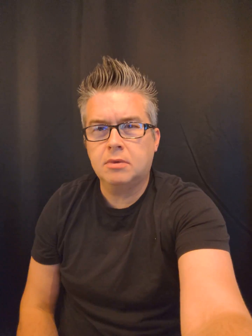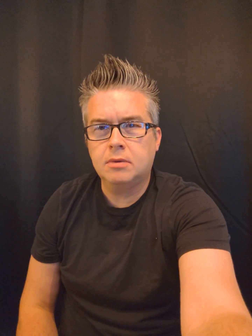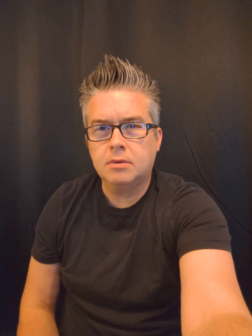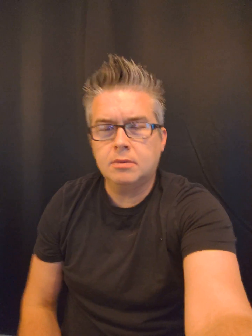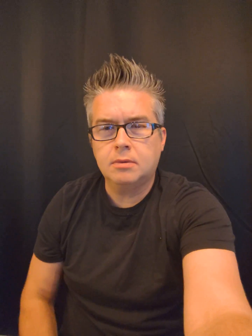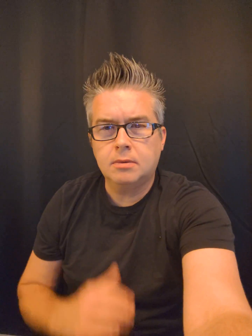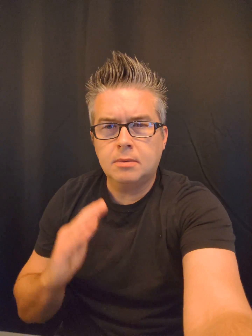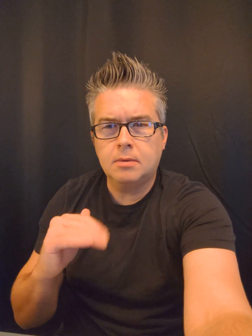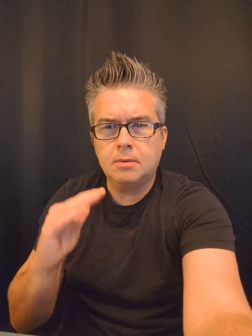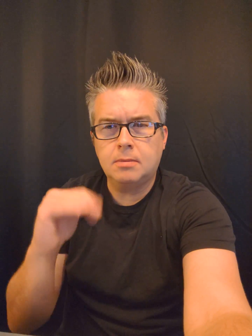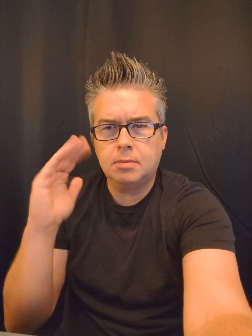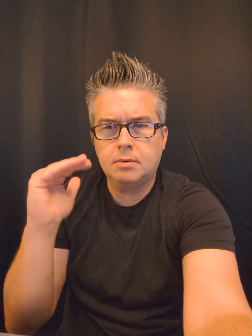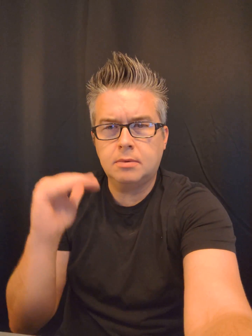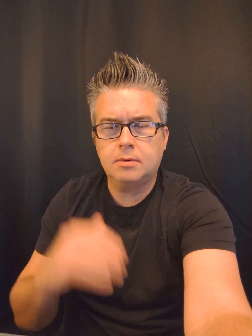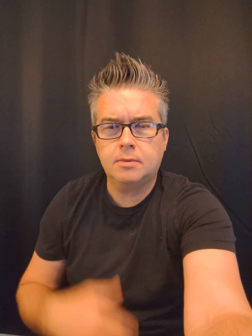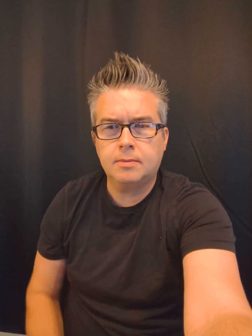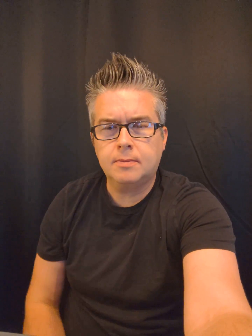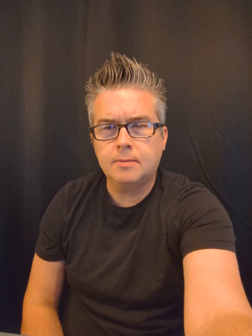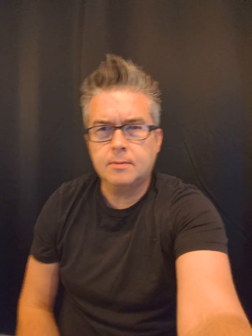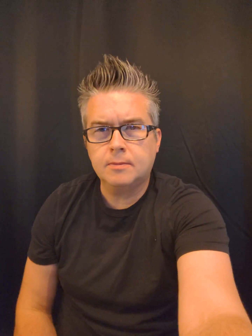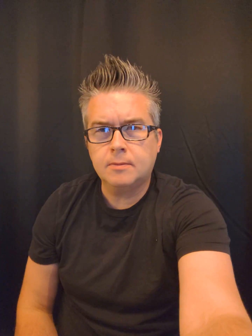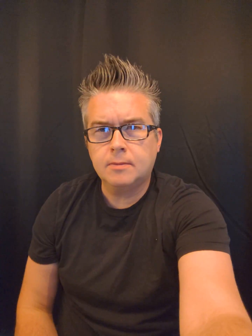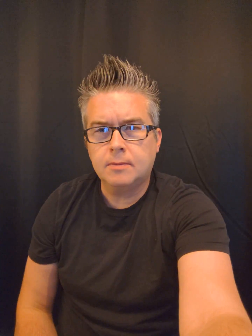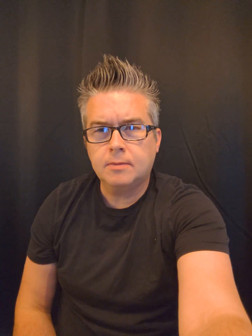build